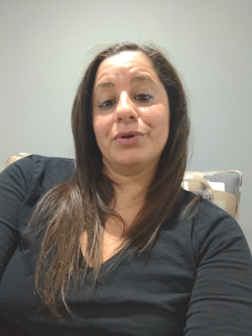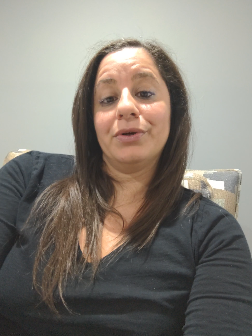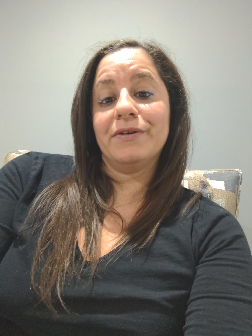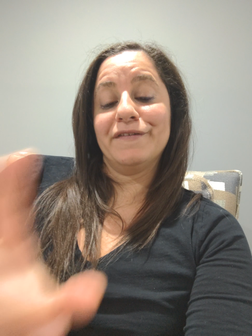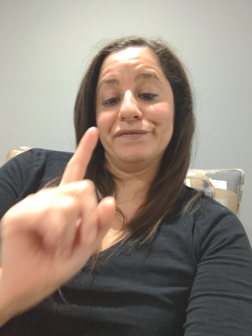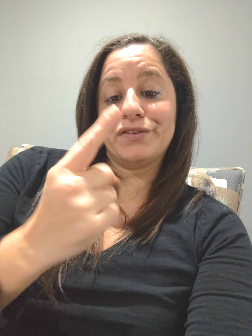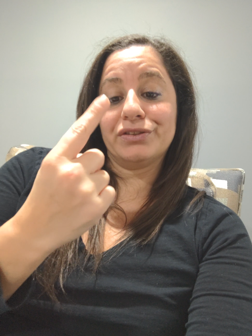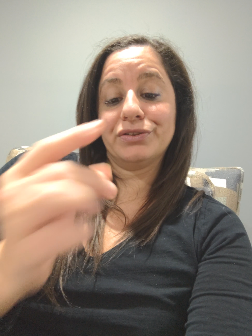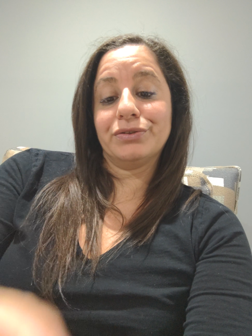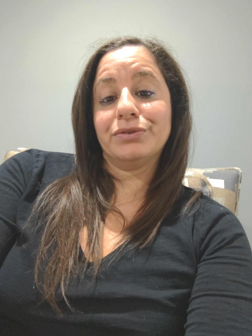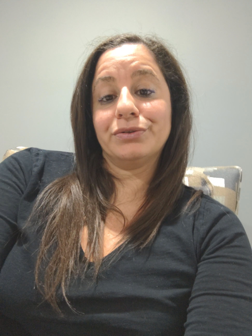first